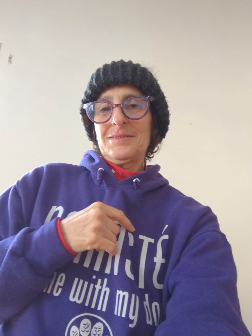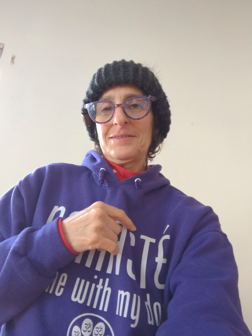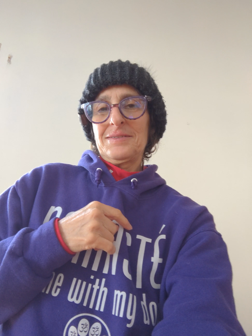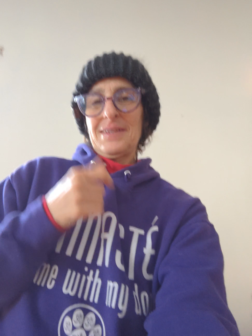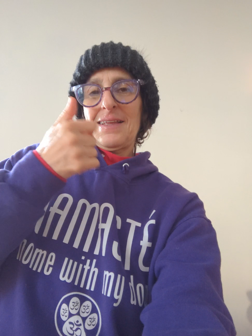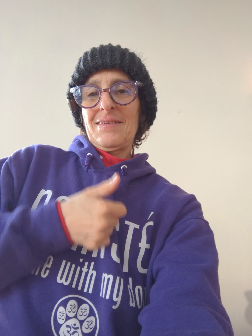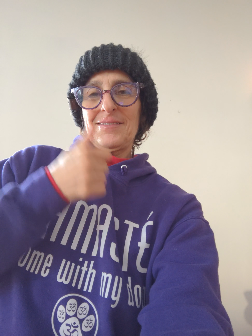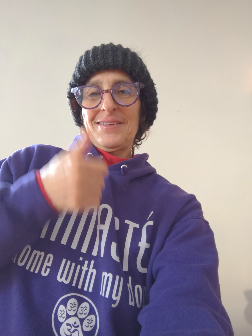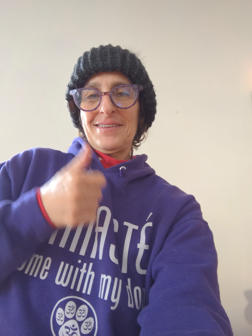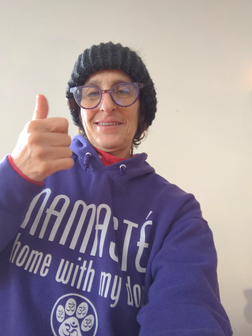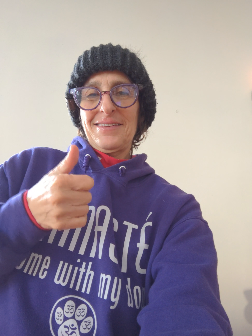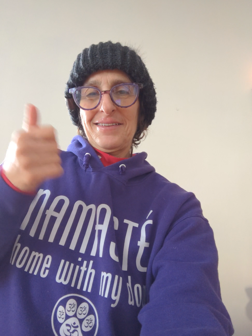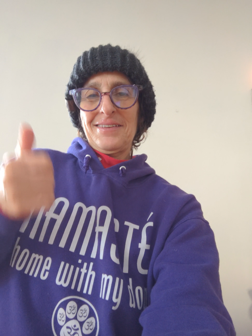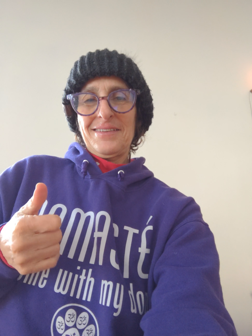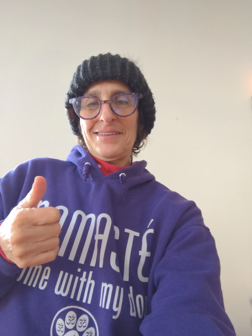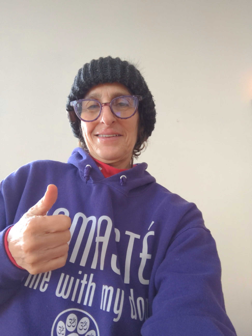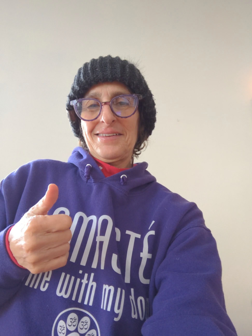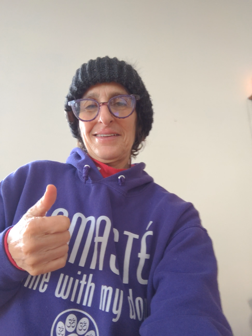every